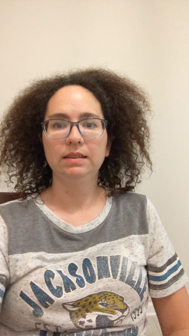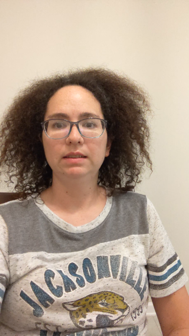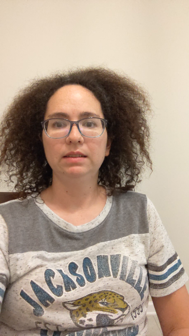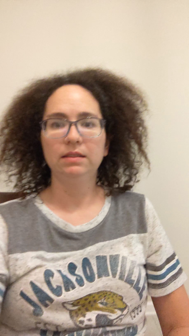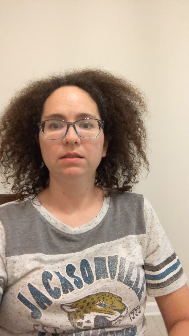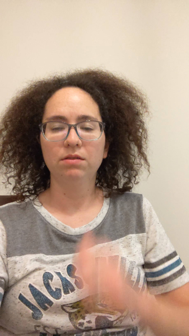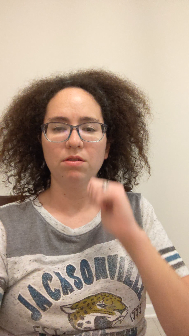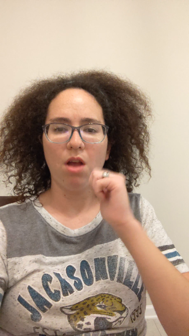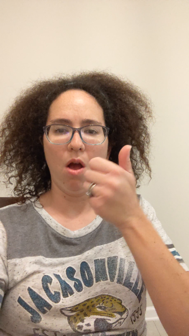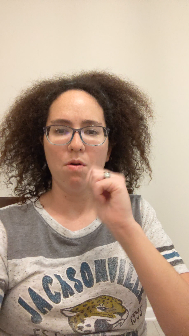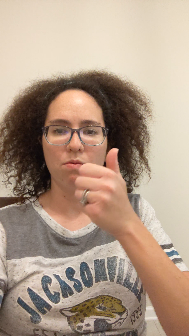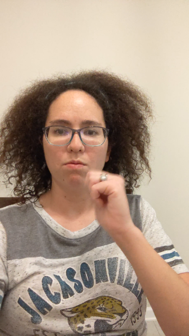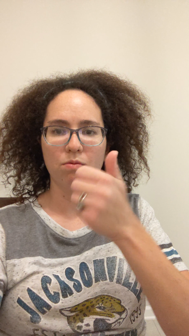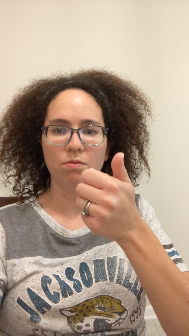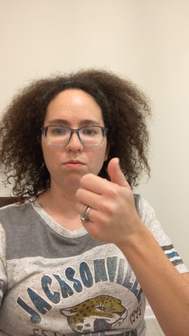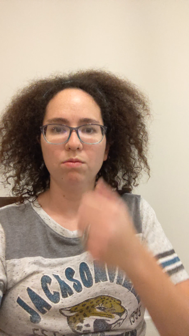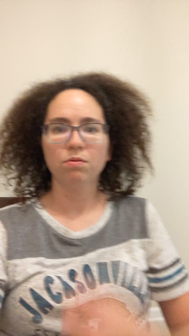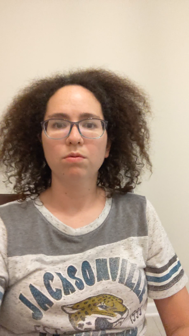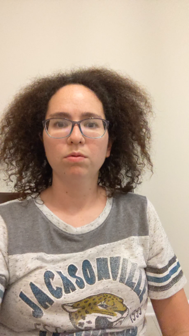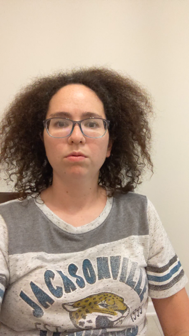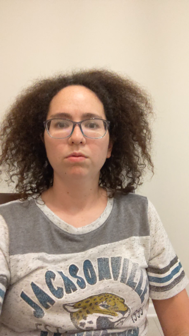how